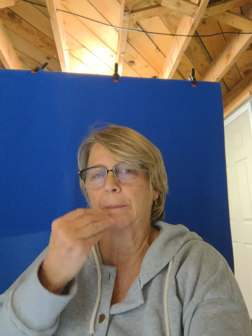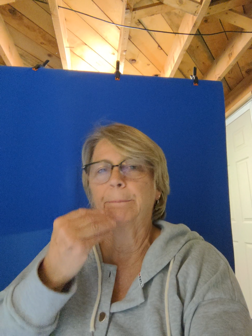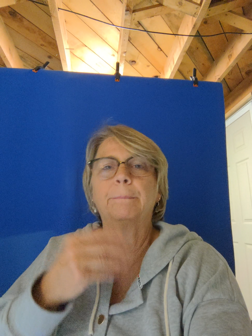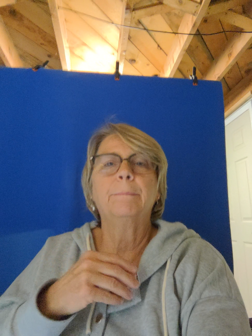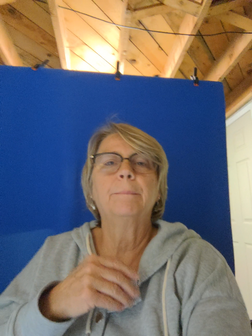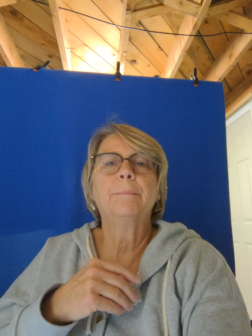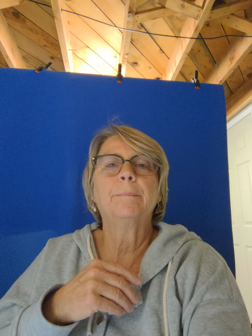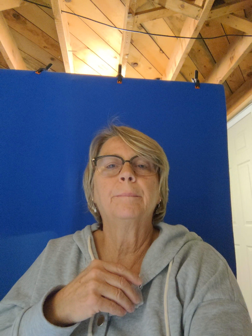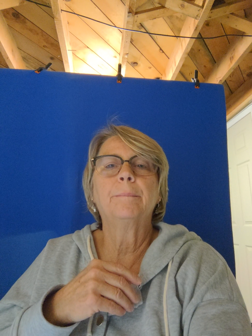sleep